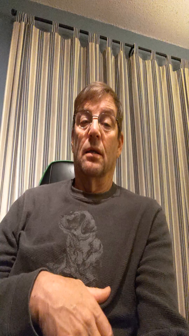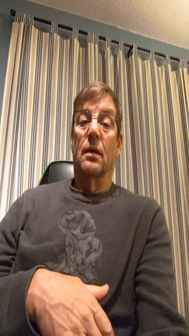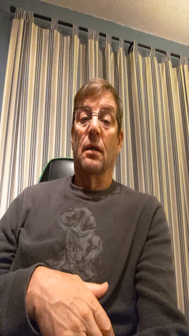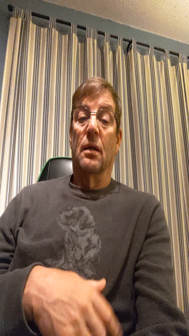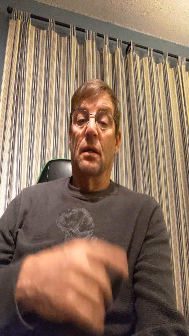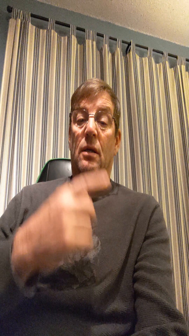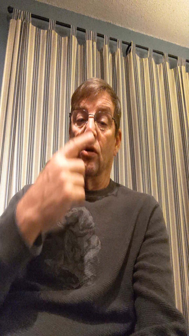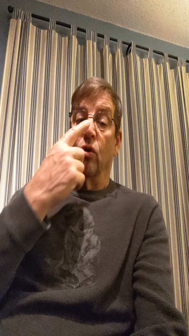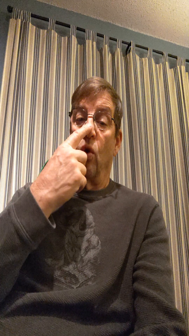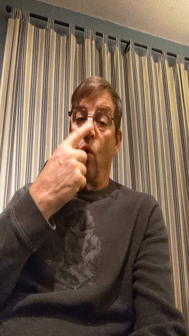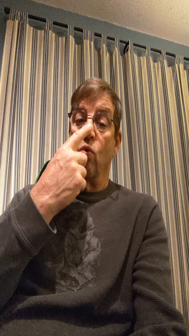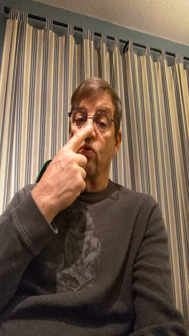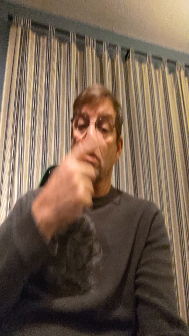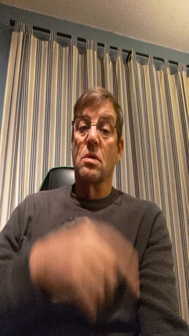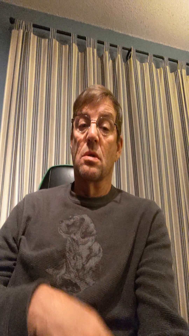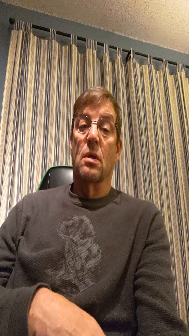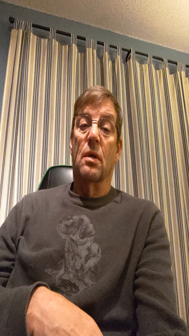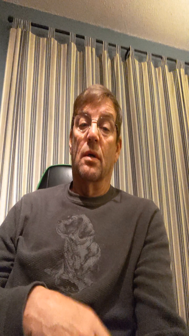nose